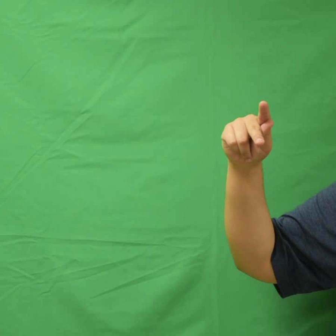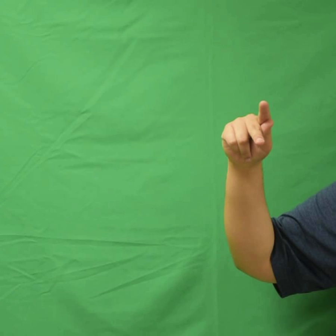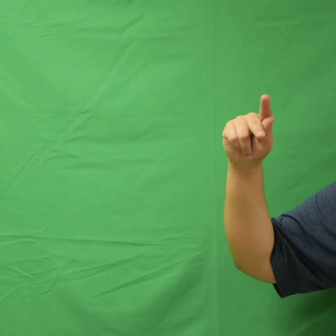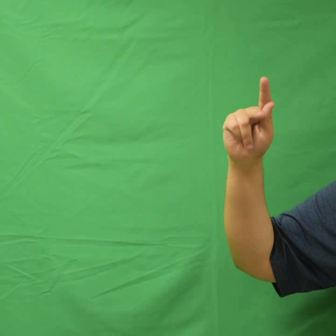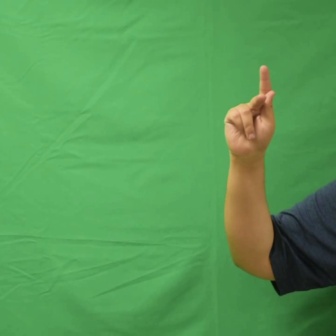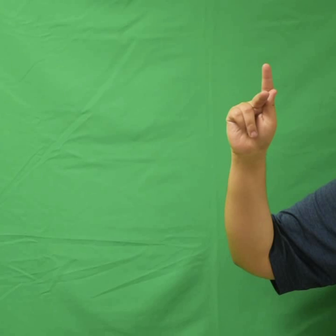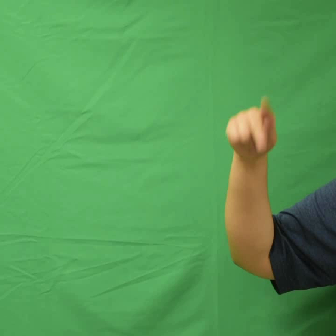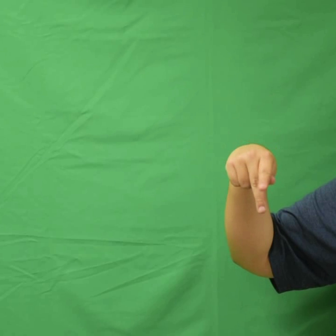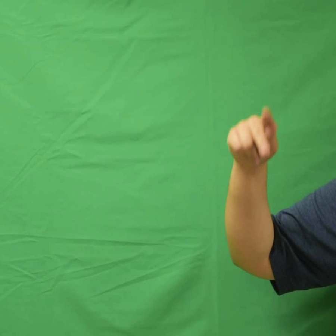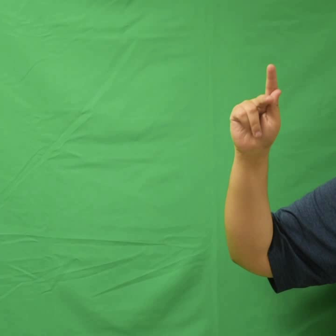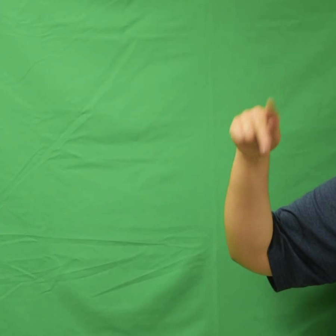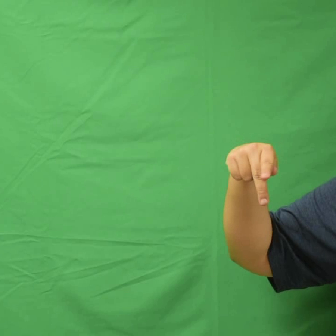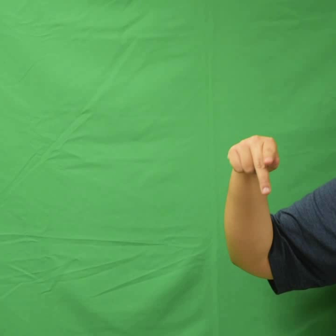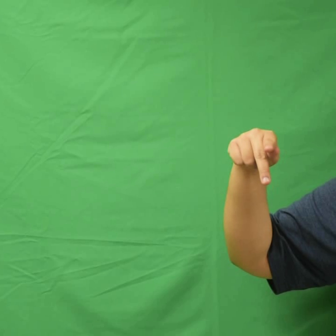K